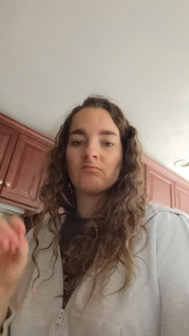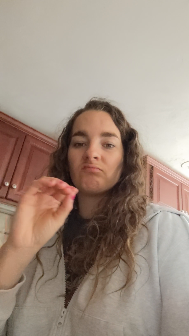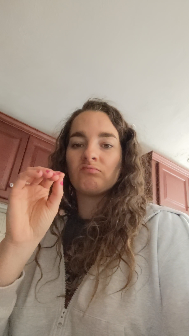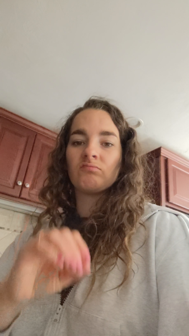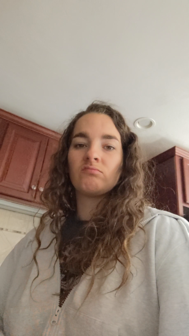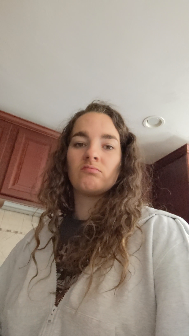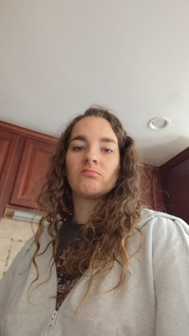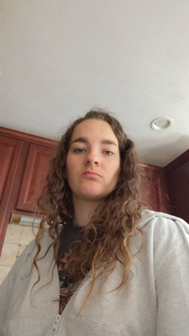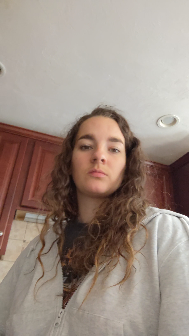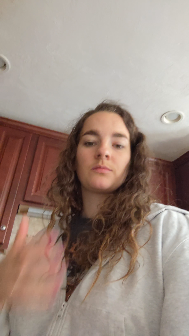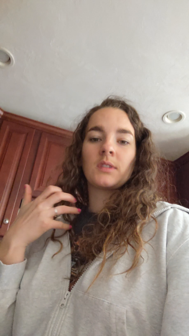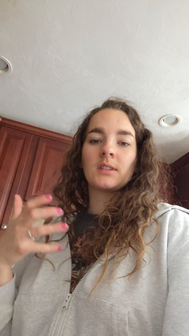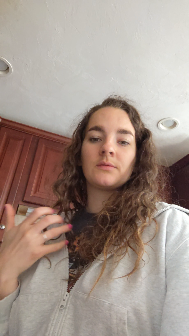monkey